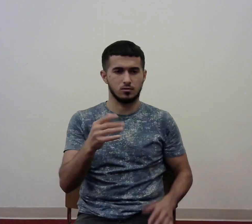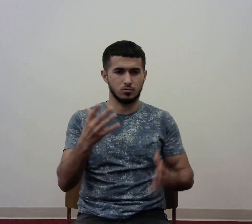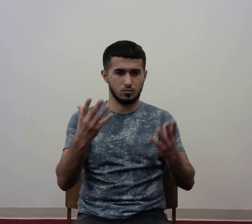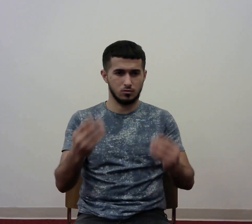gun